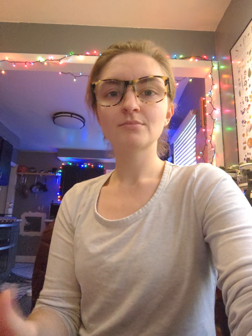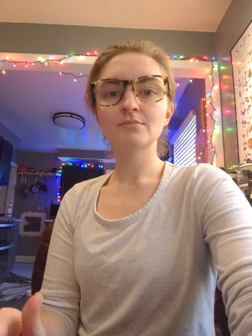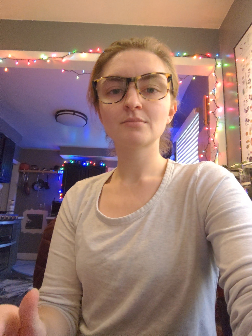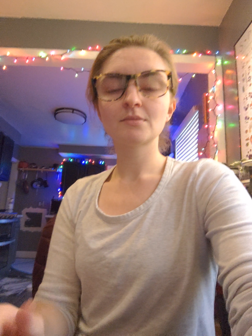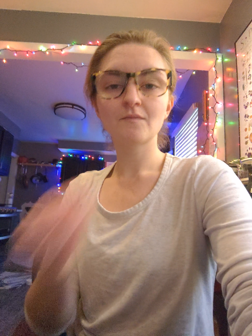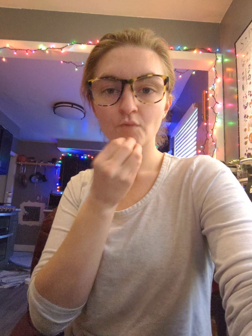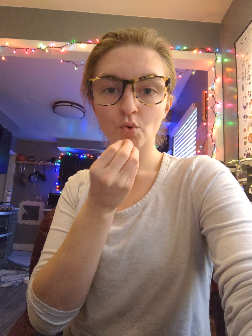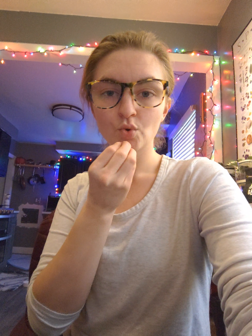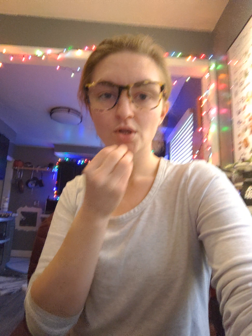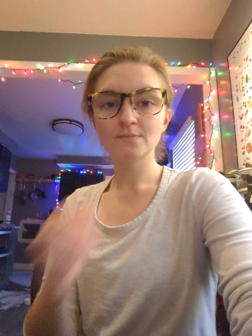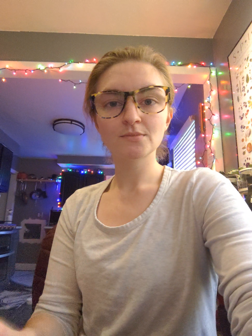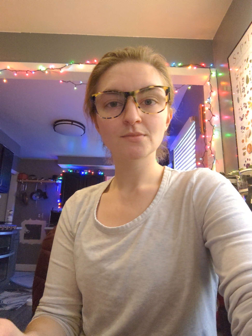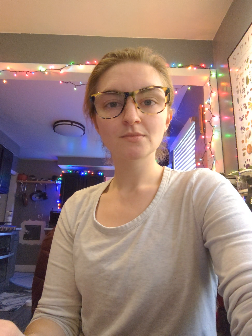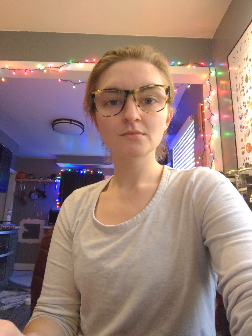food